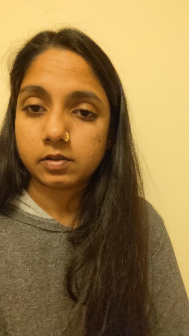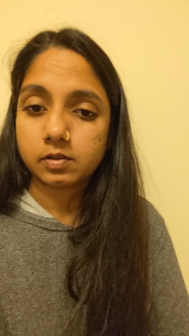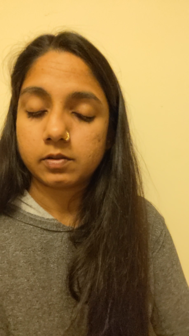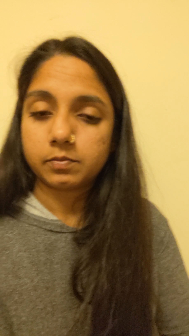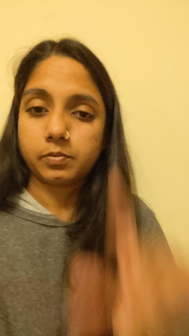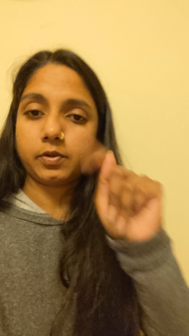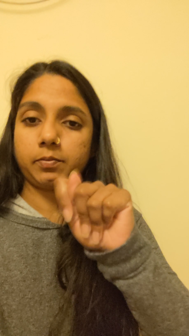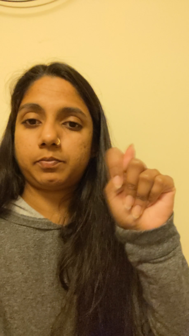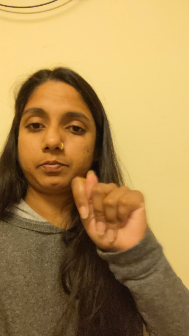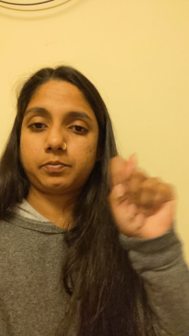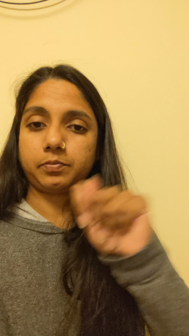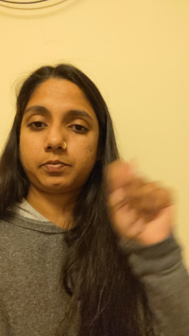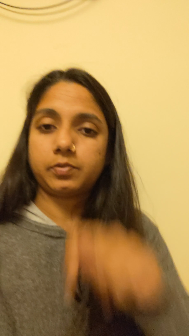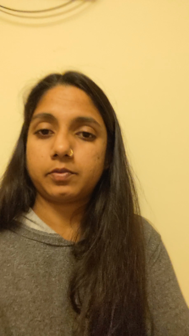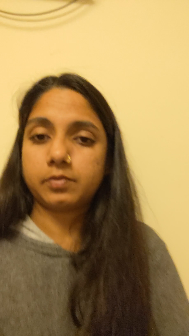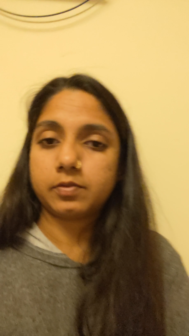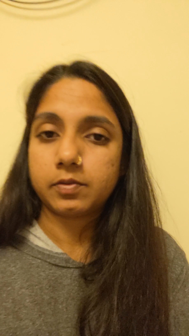bathroom